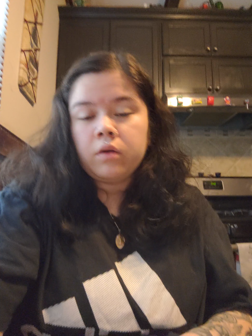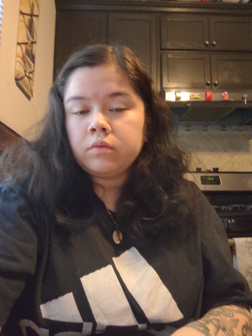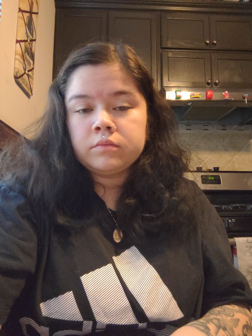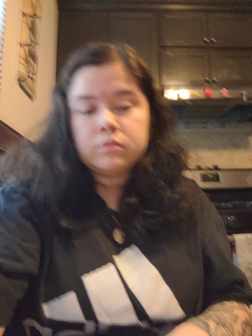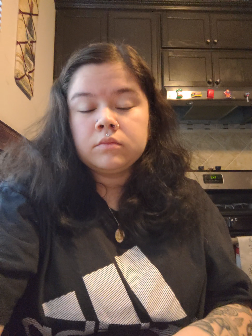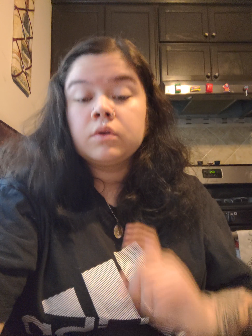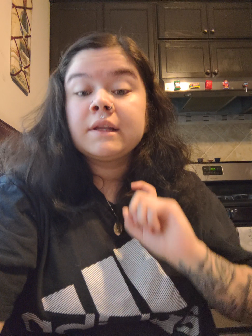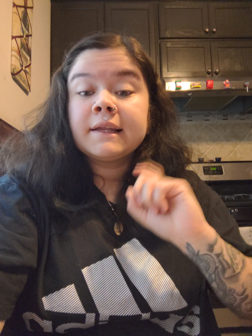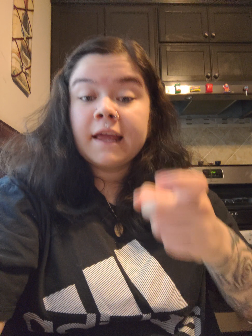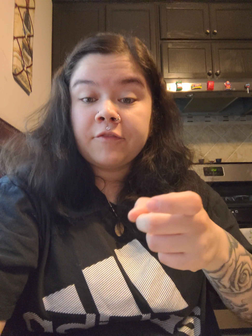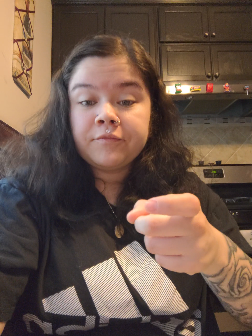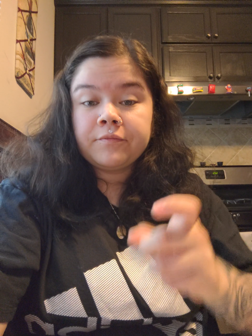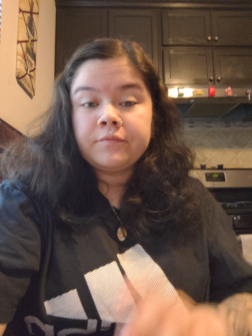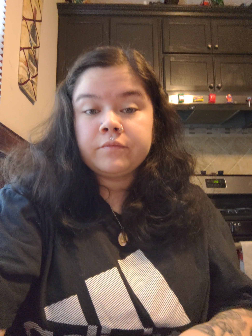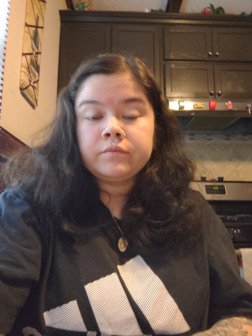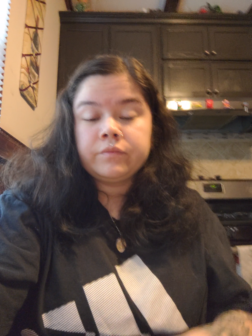gift